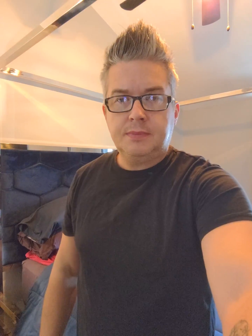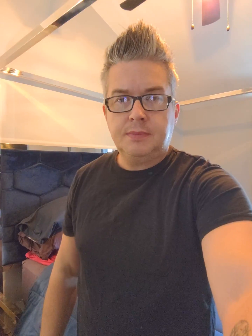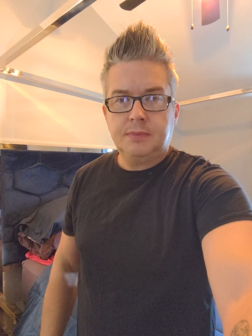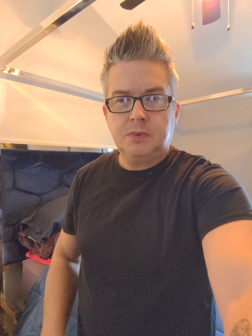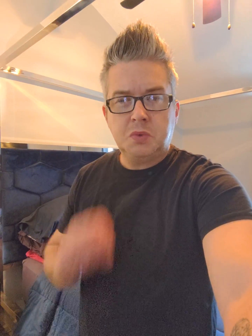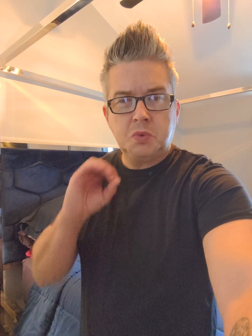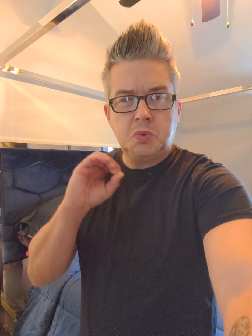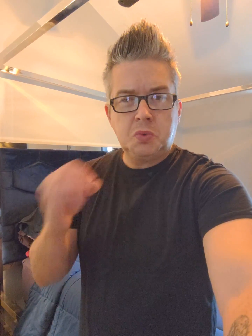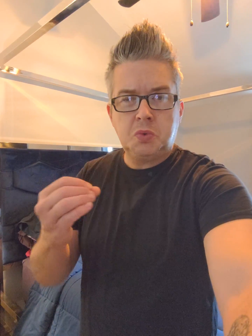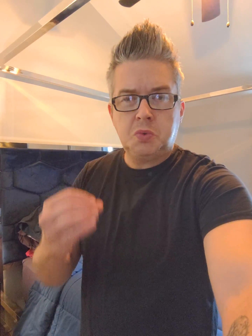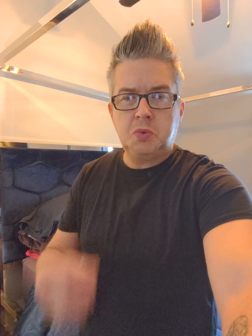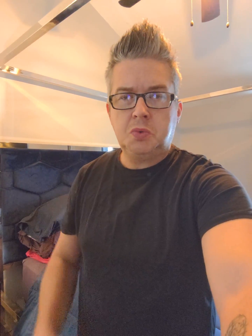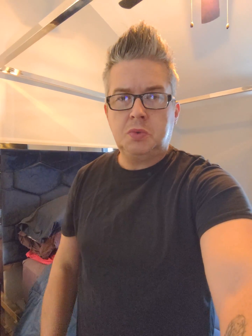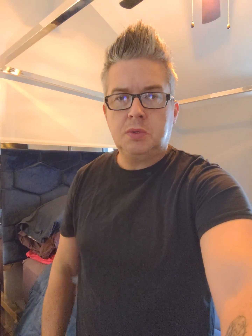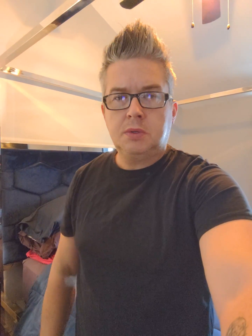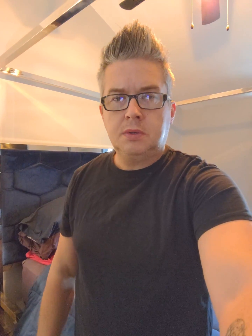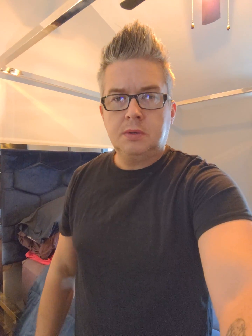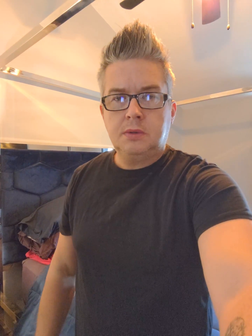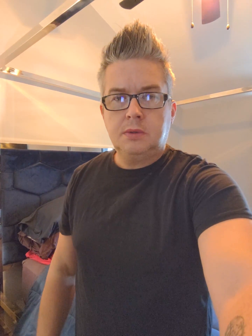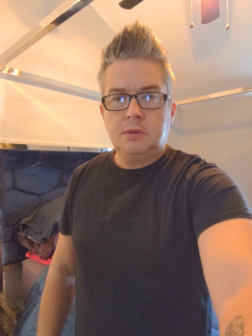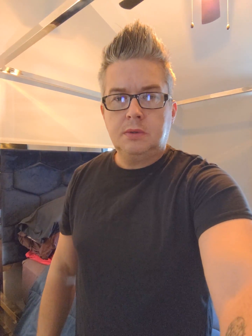none